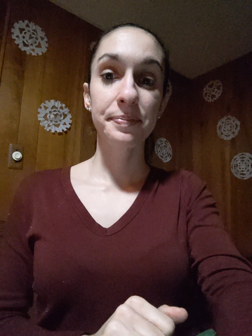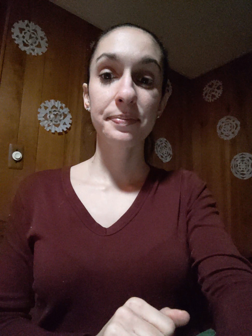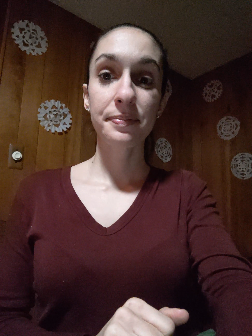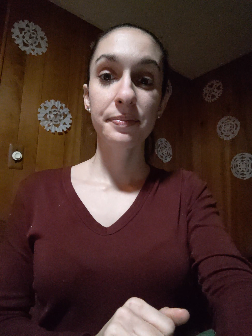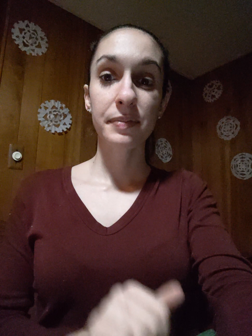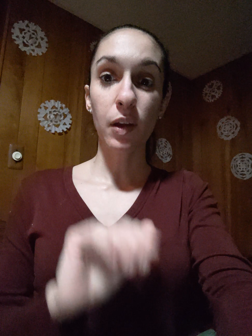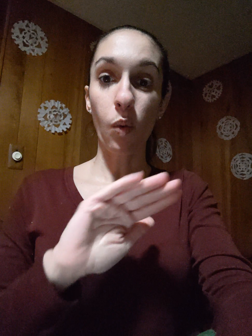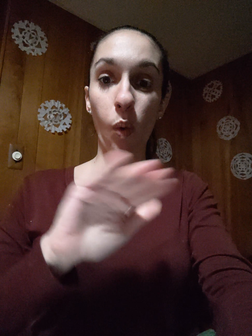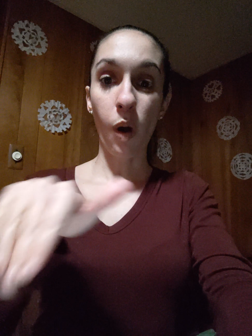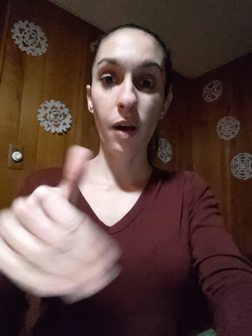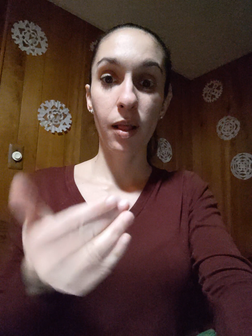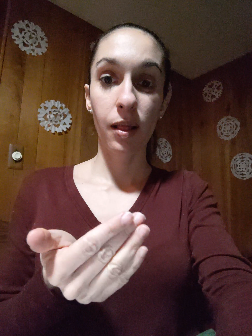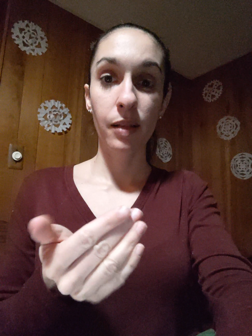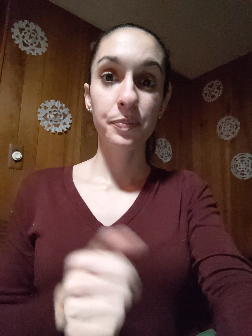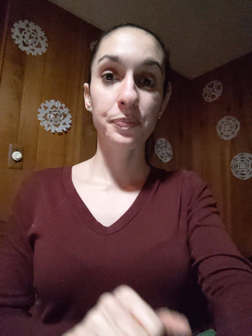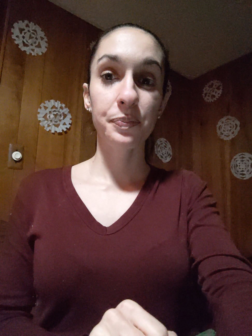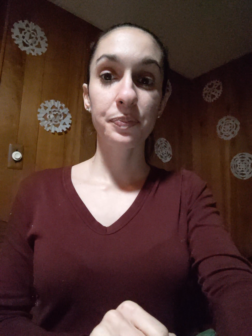all